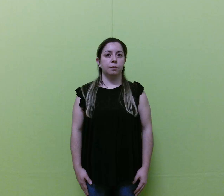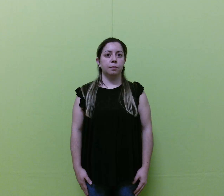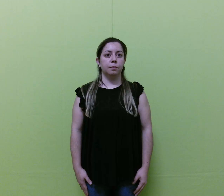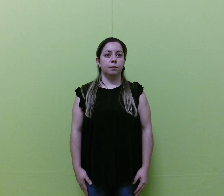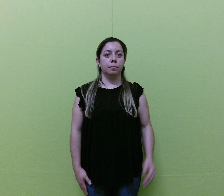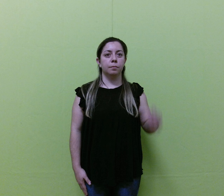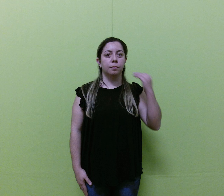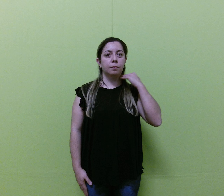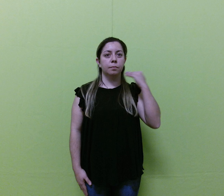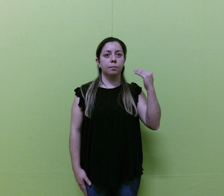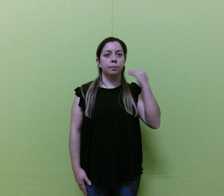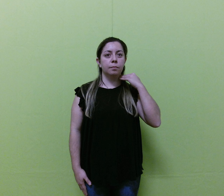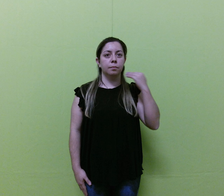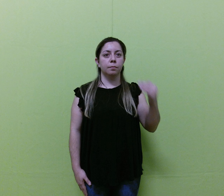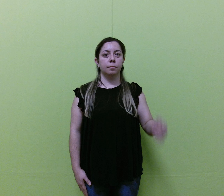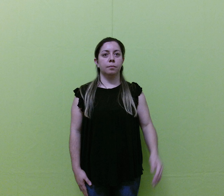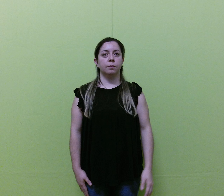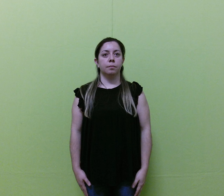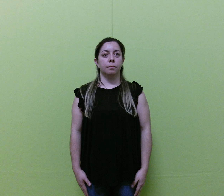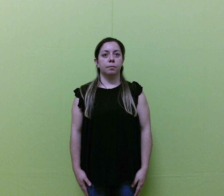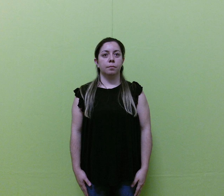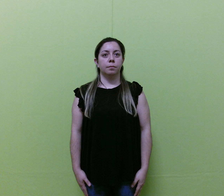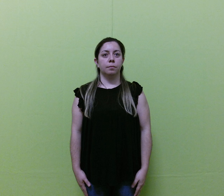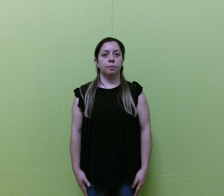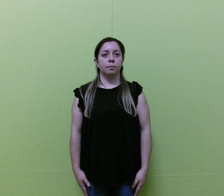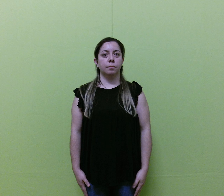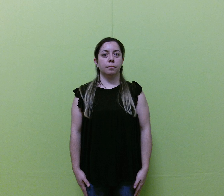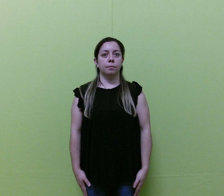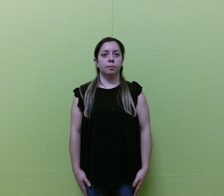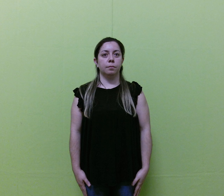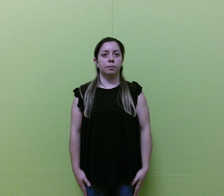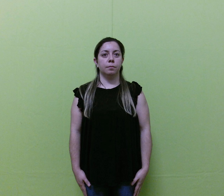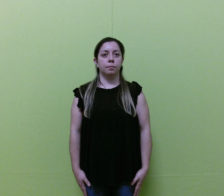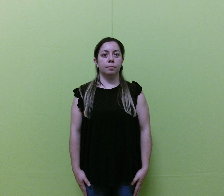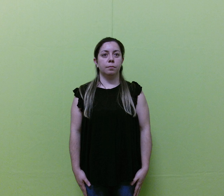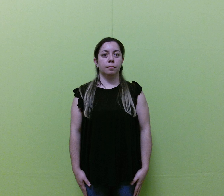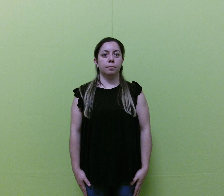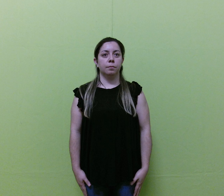banco